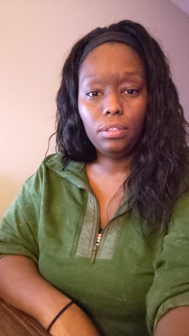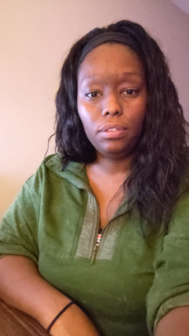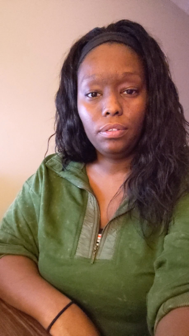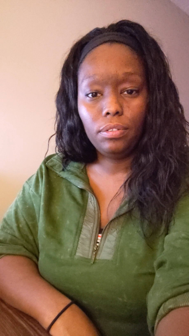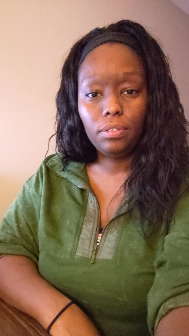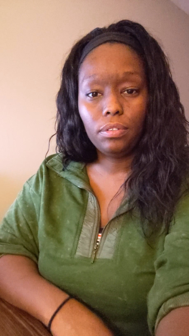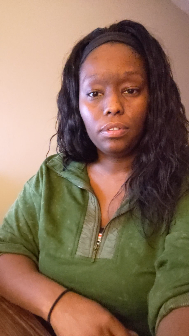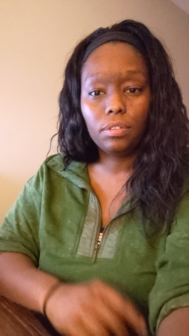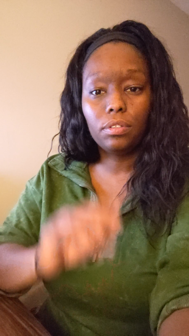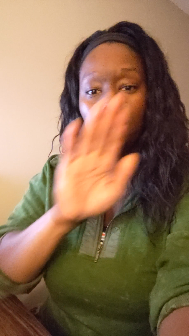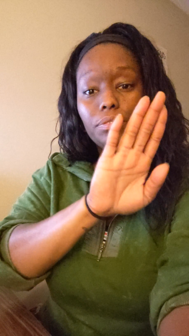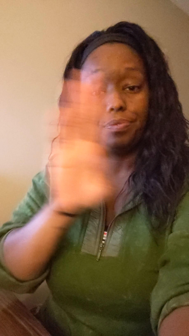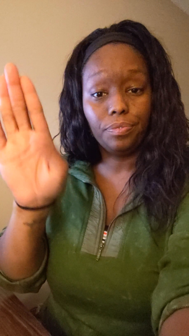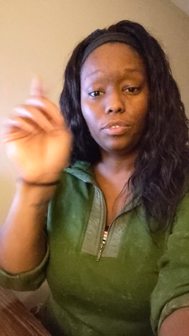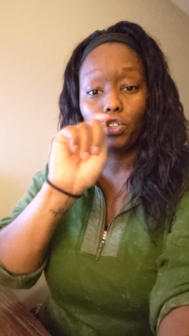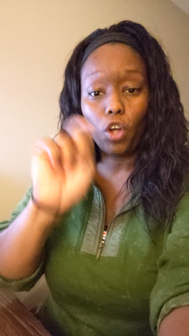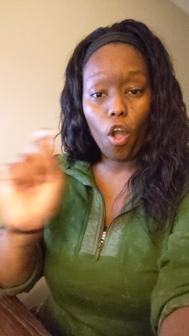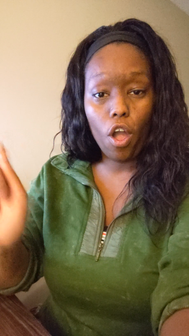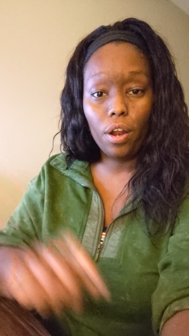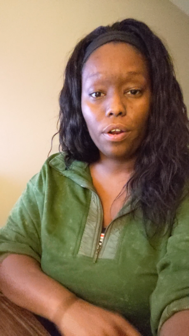chalk